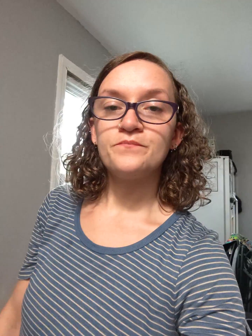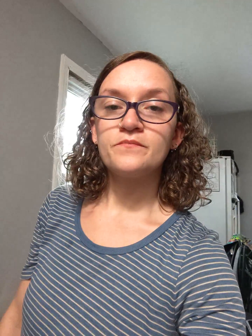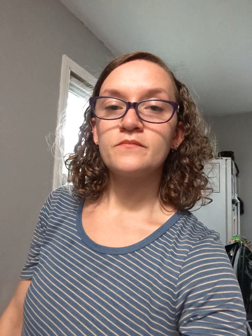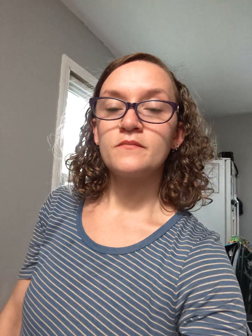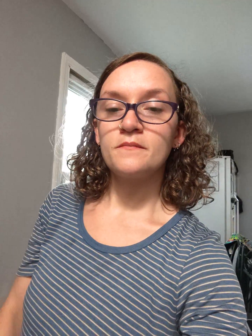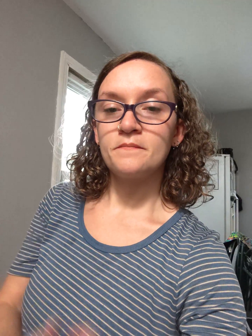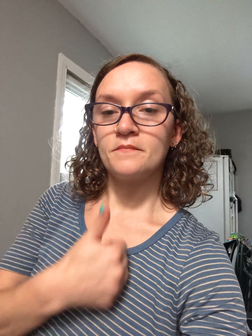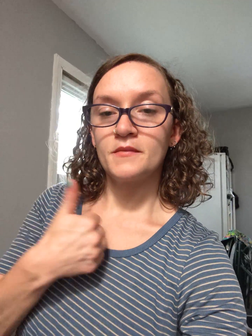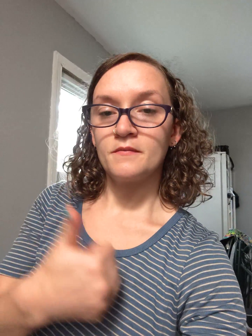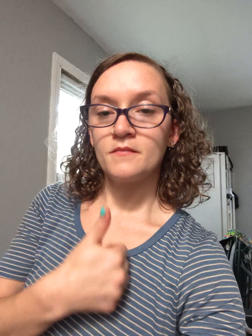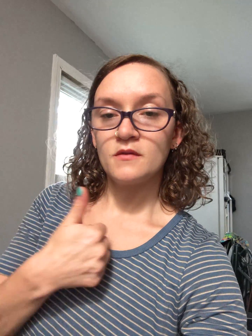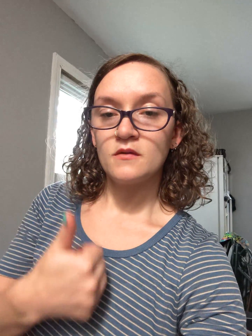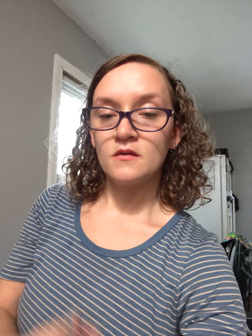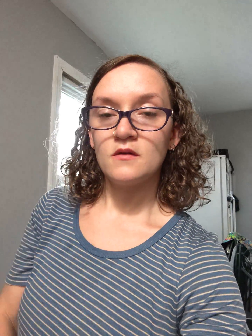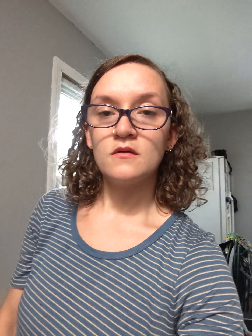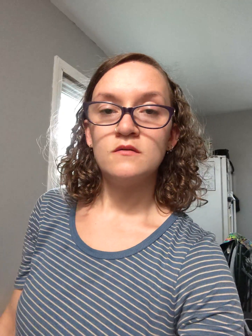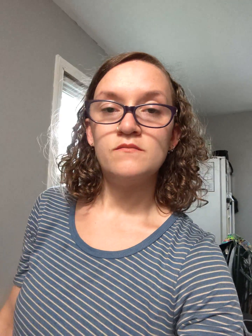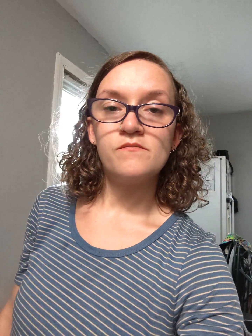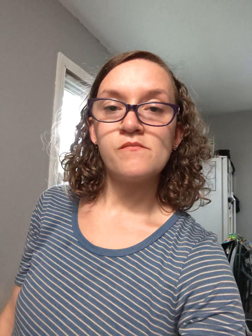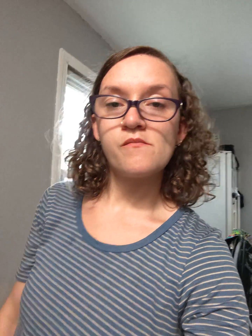basement